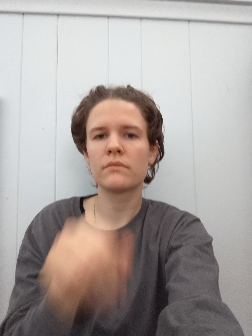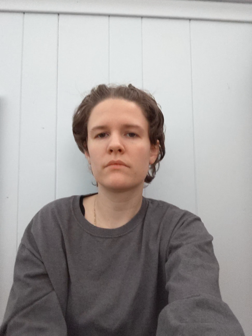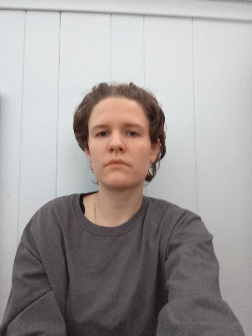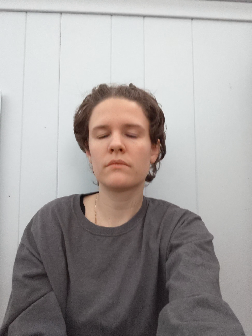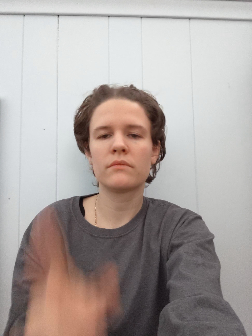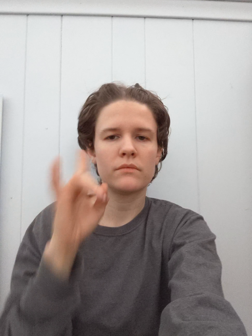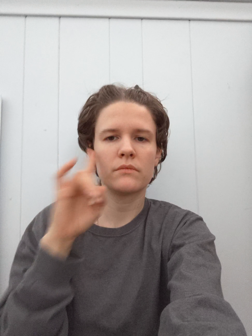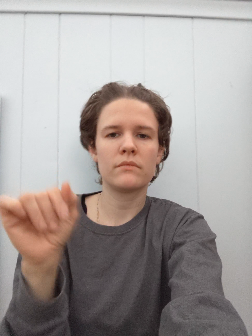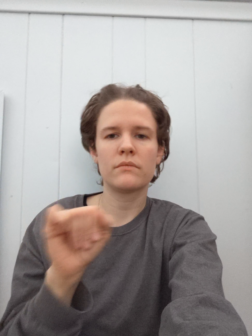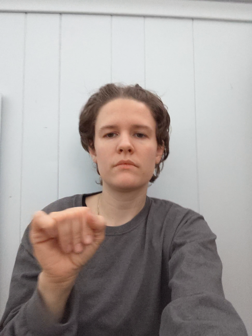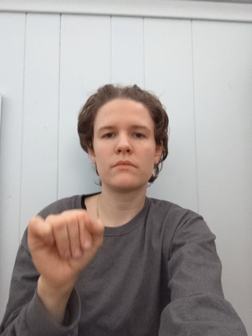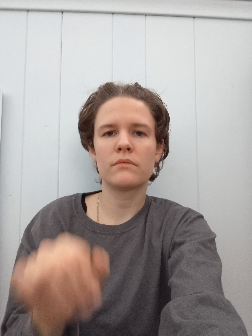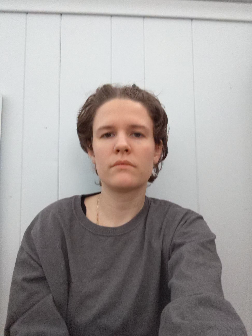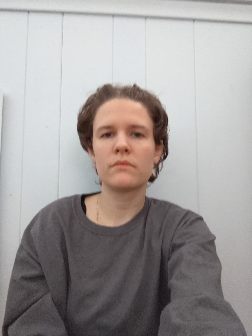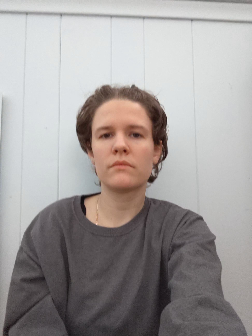loud